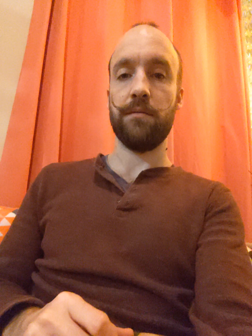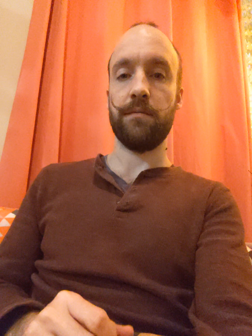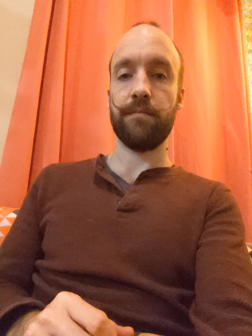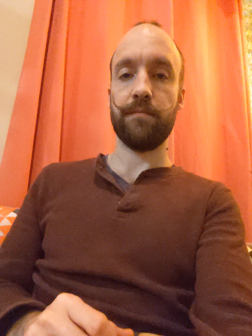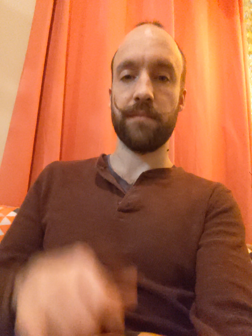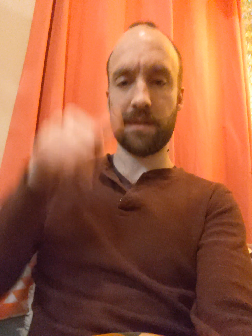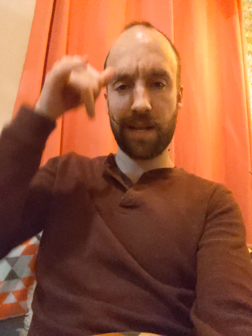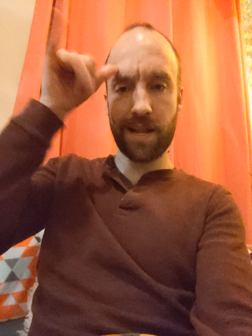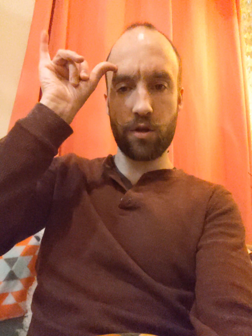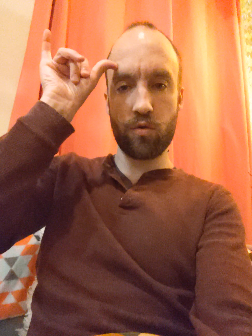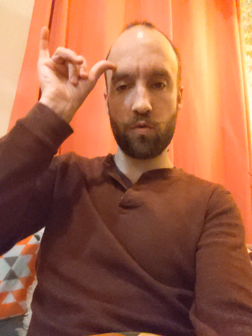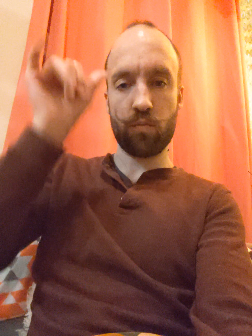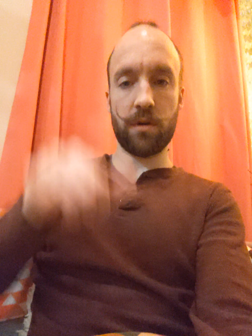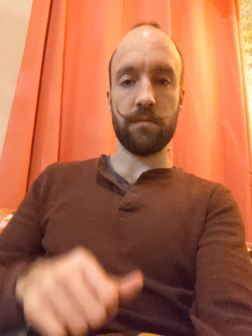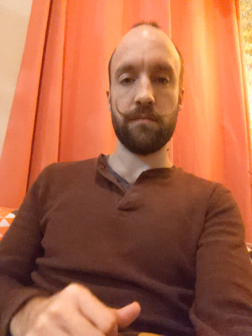cow